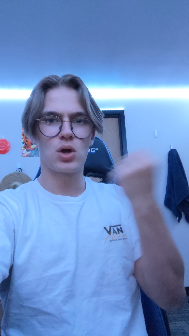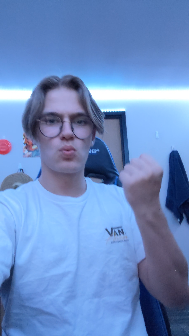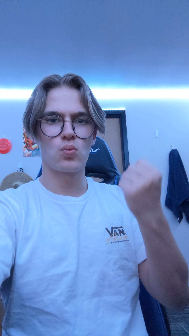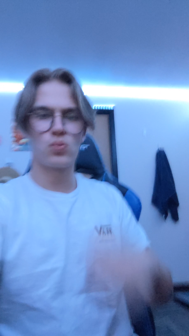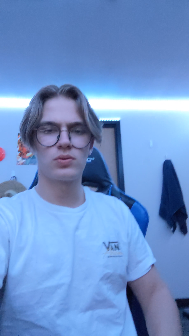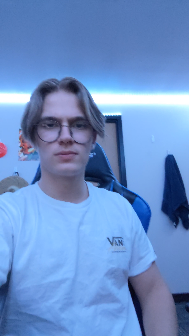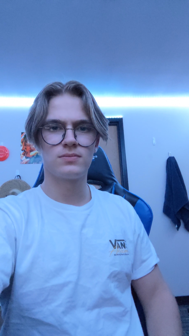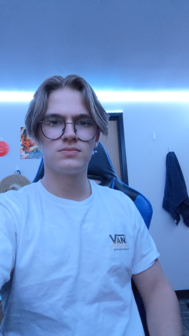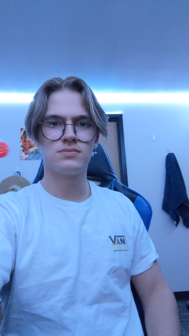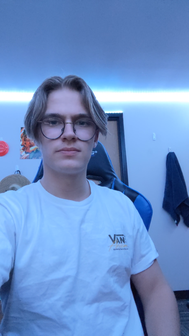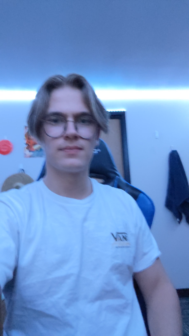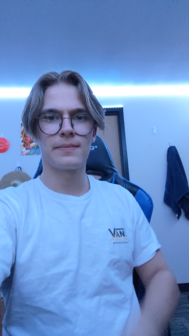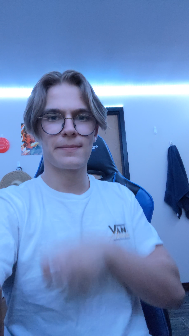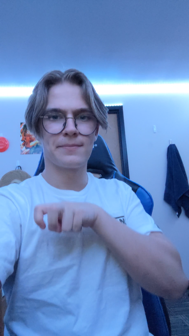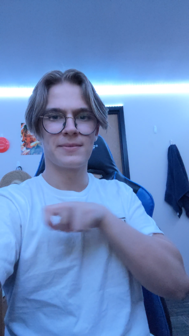bench